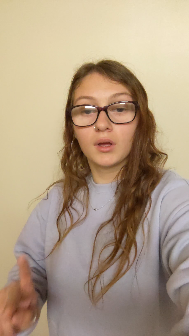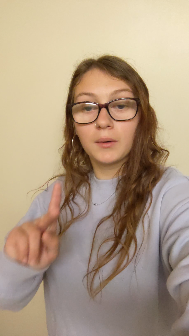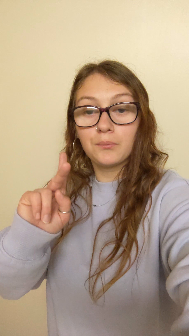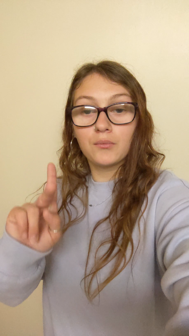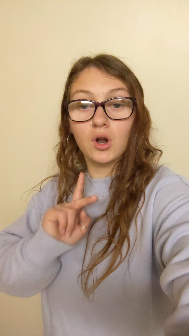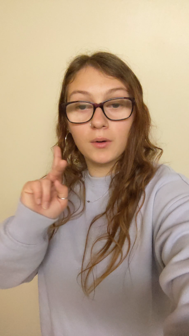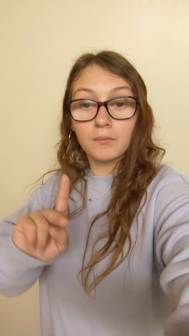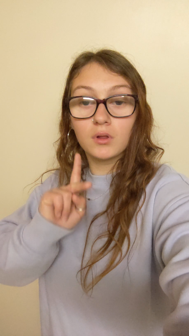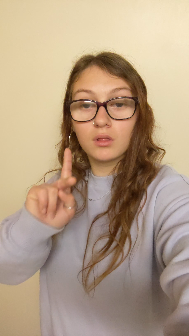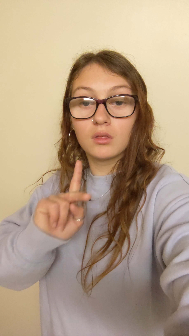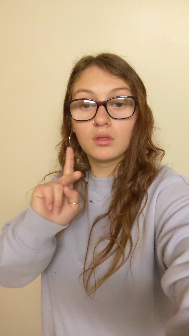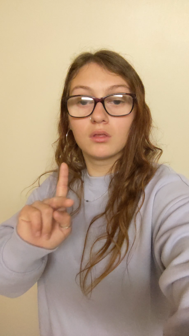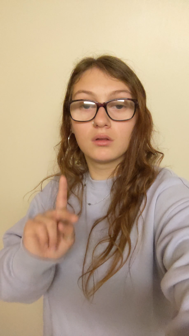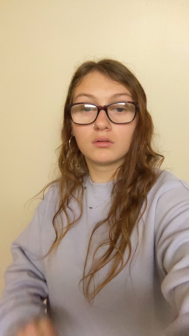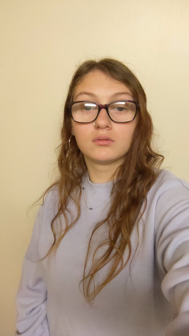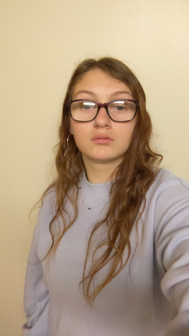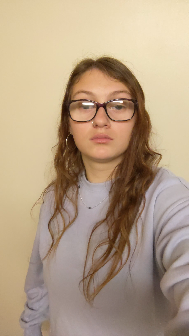people